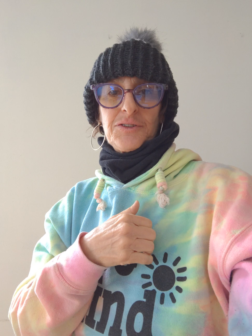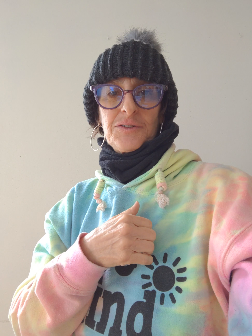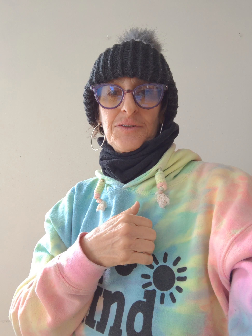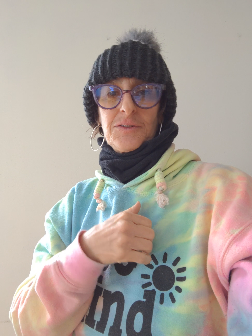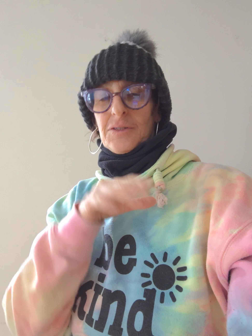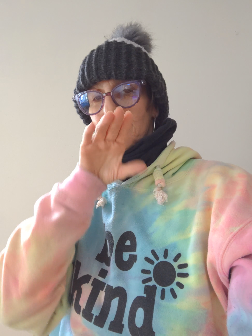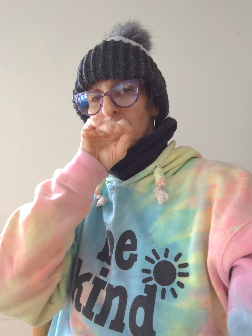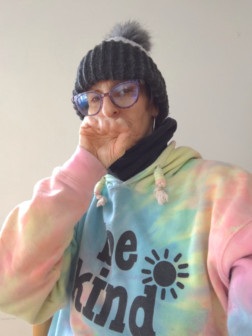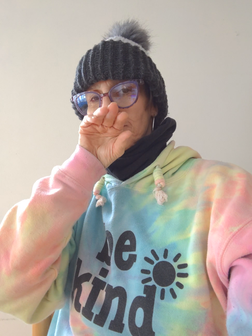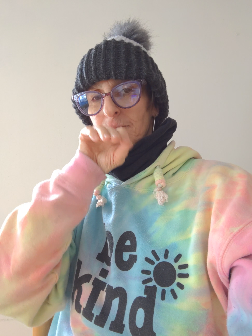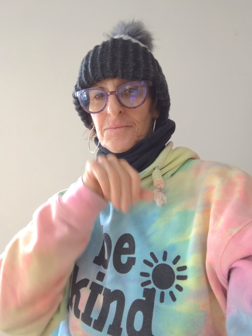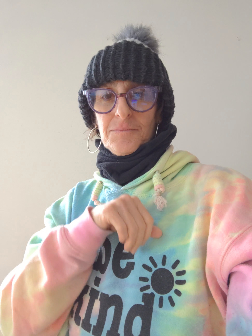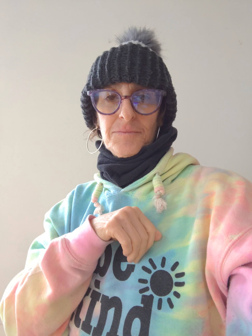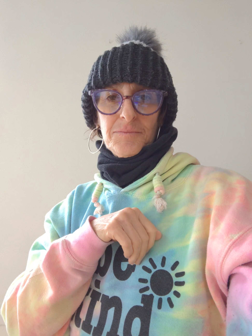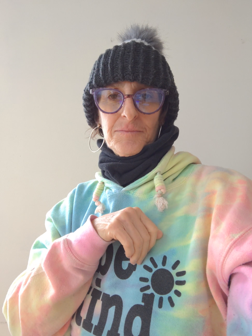goose